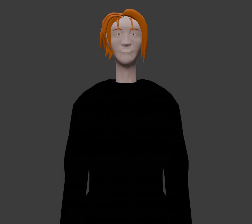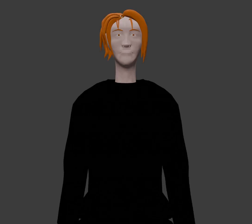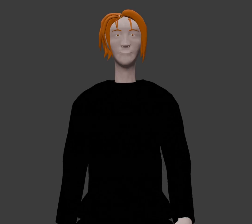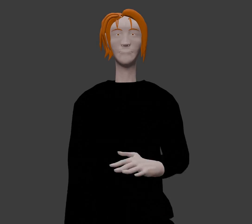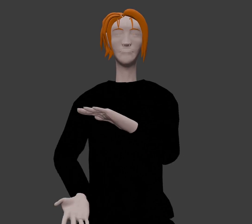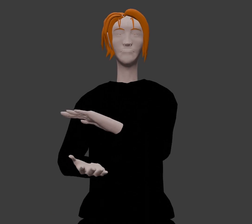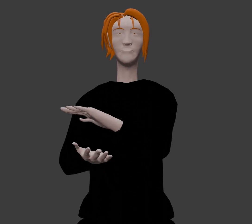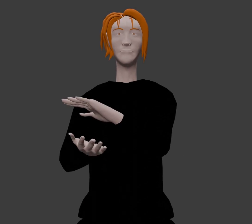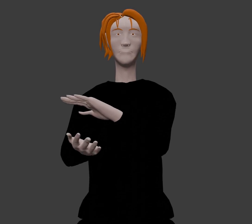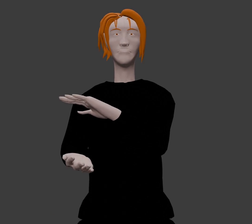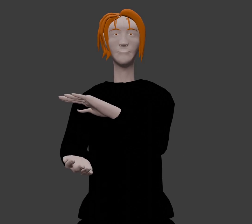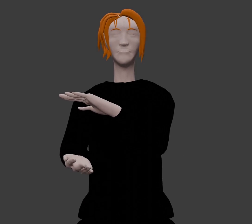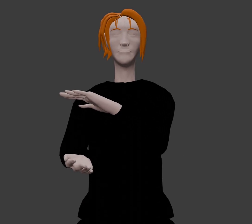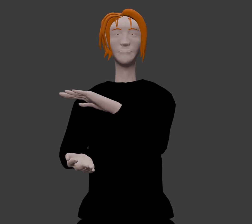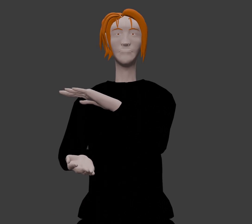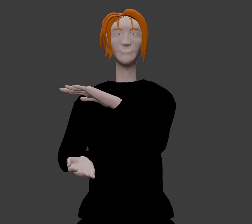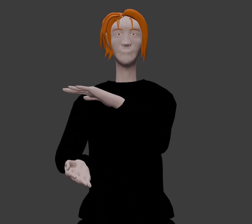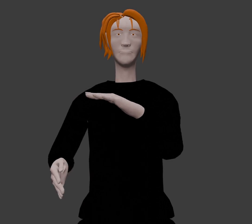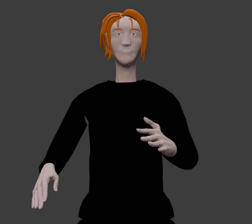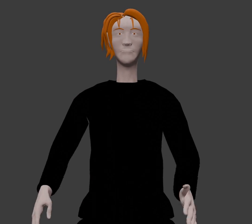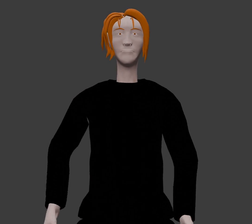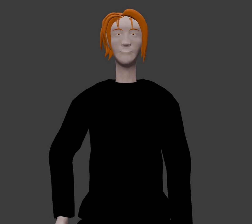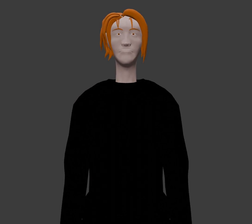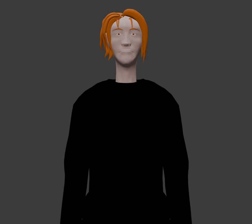Bake